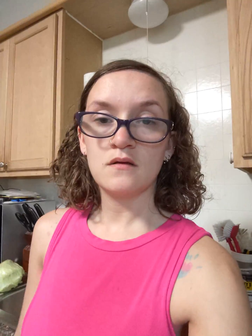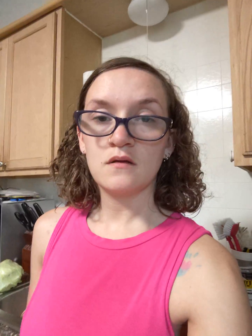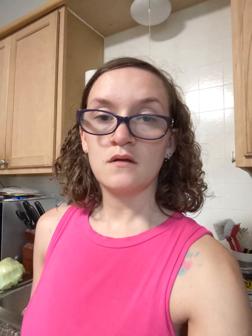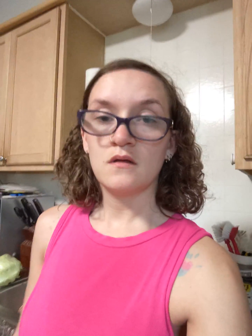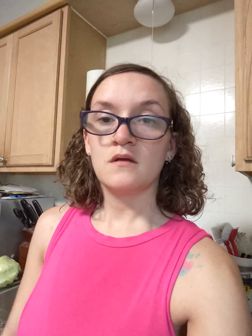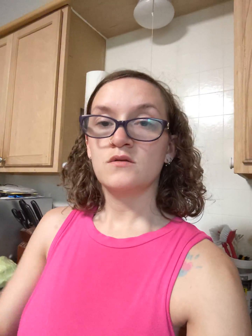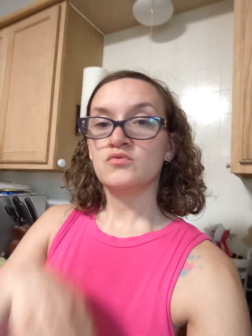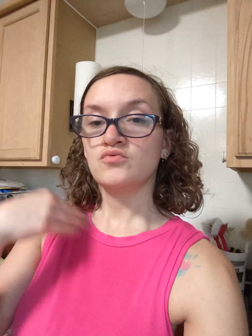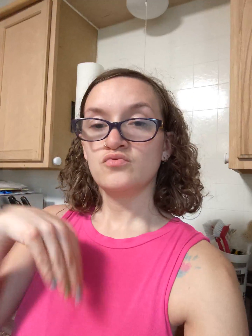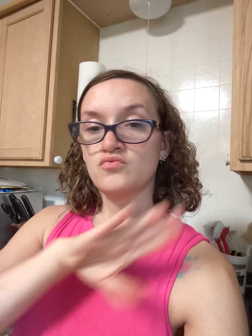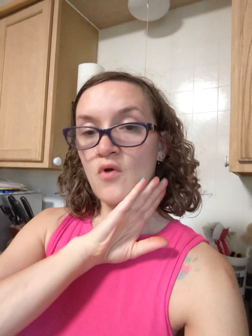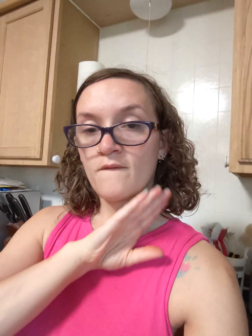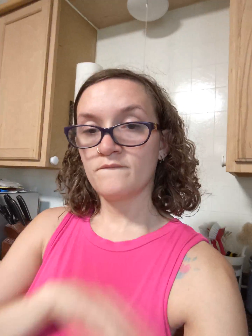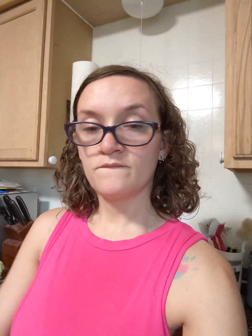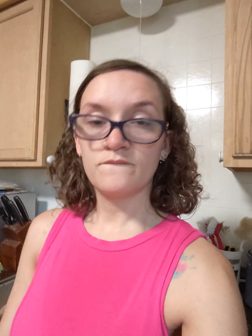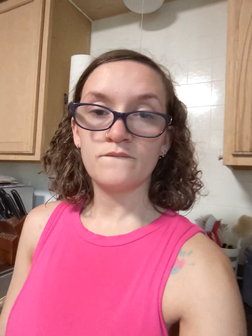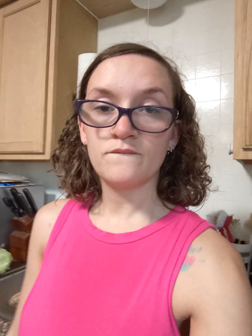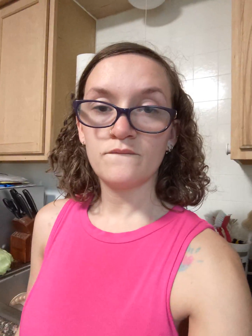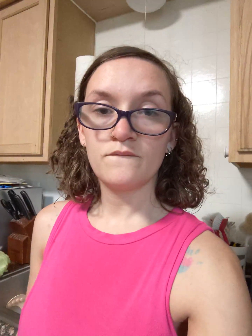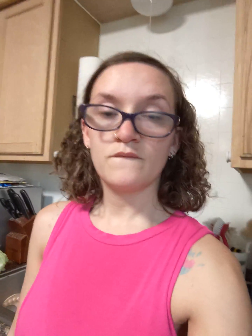scarf